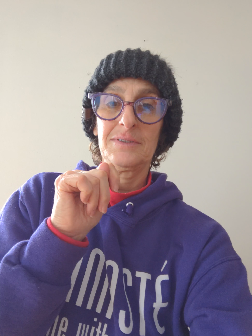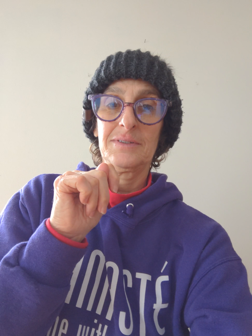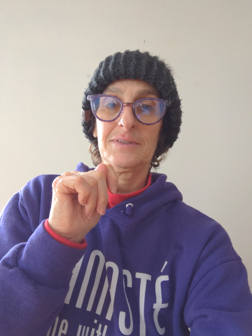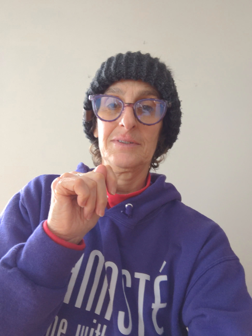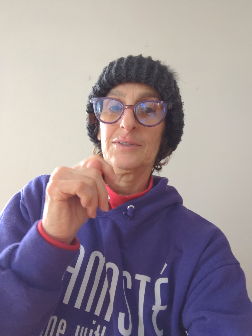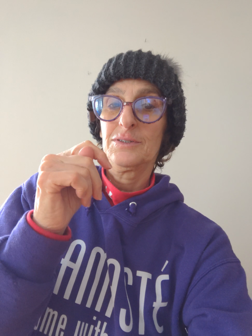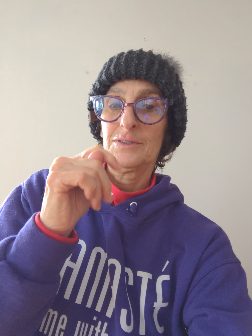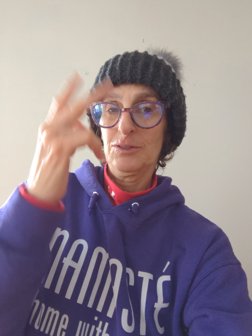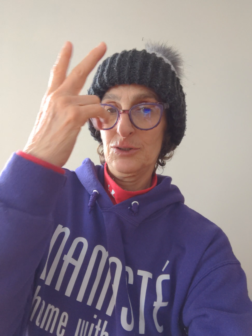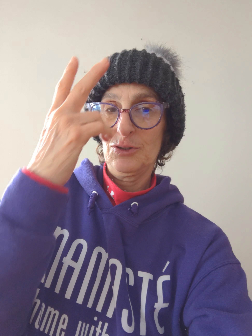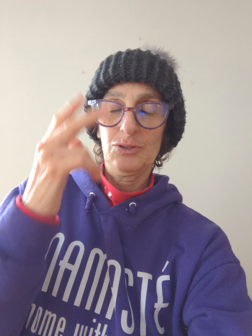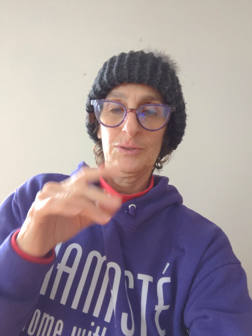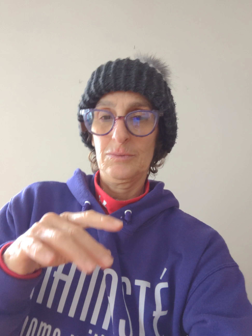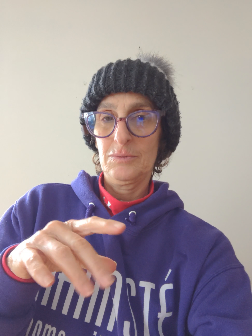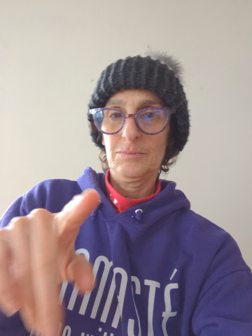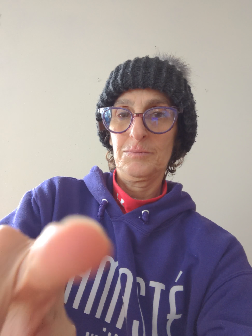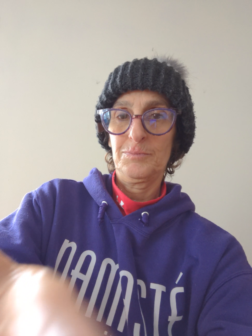look